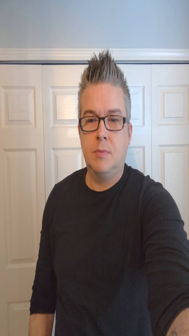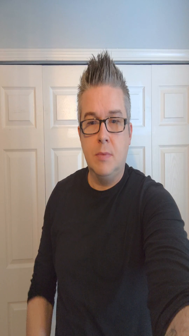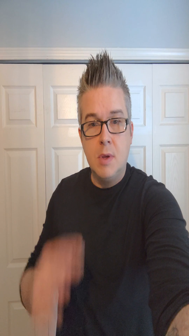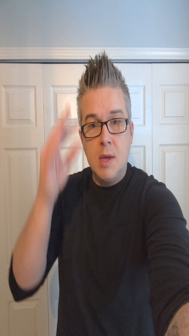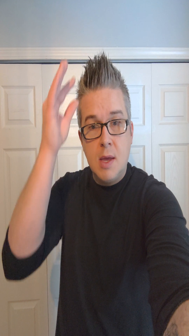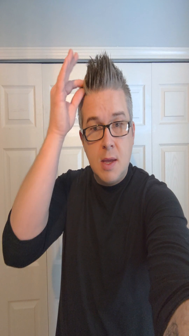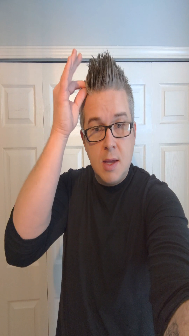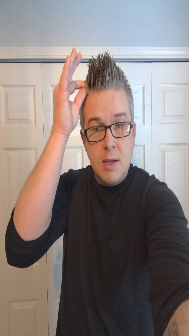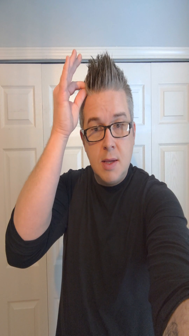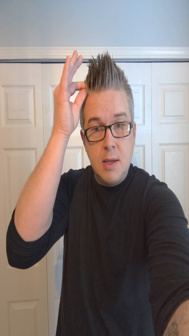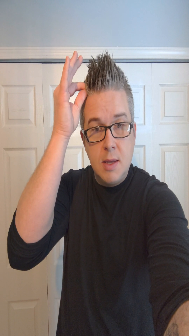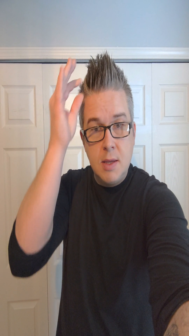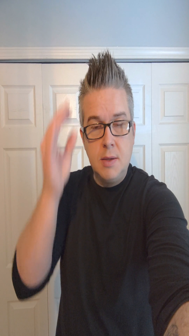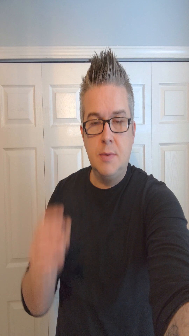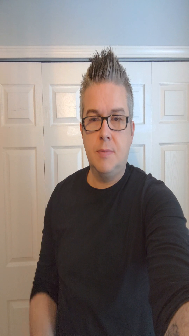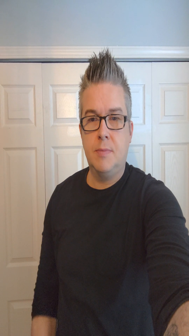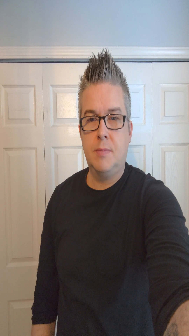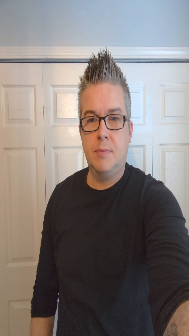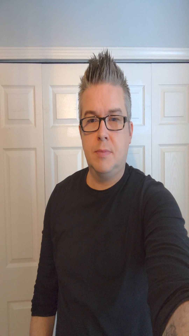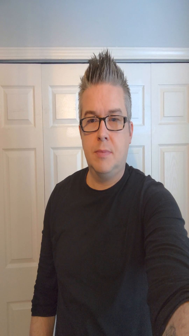hair